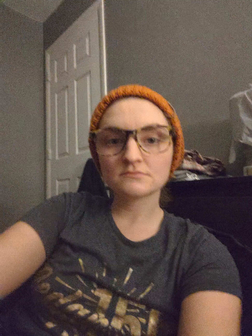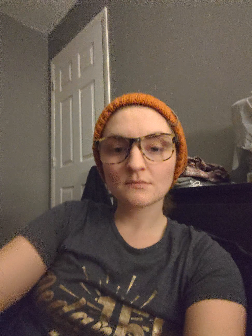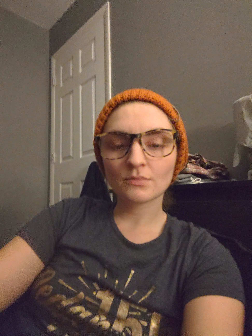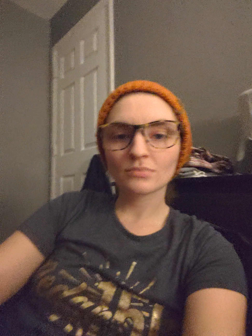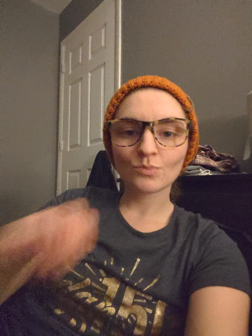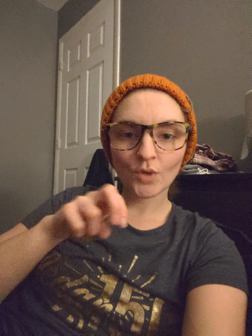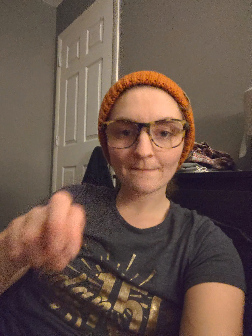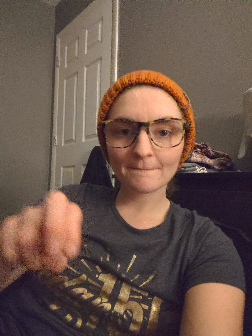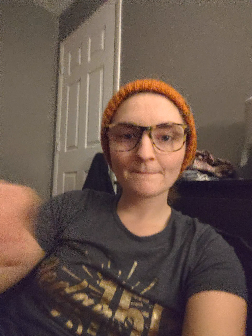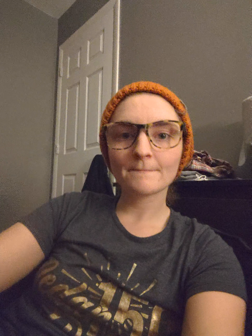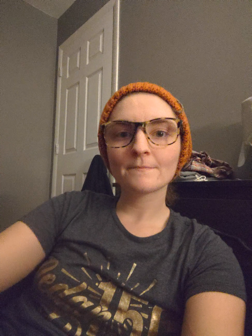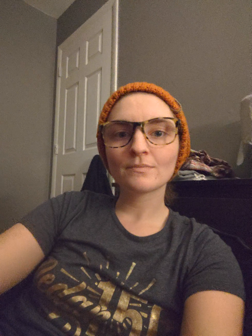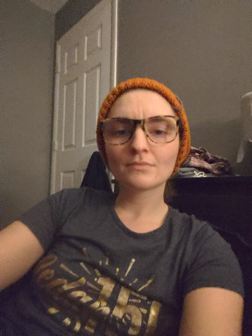ride